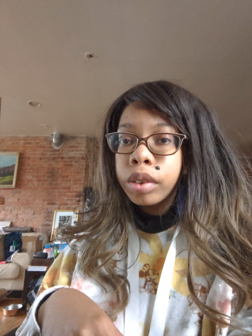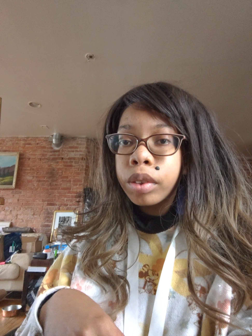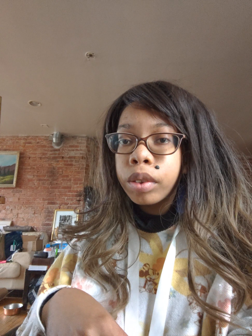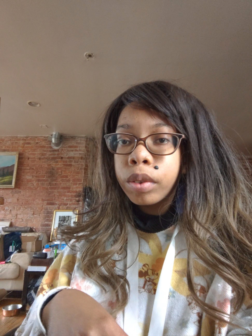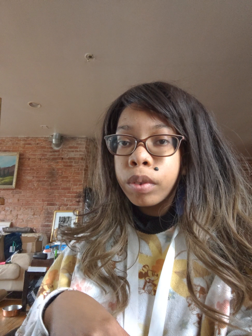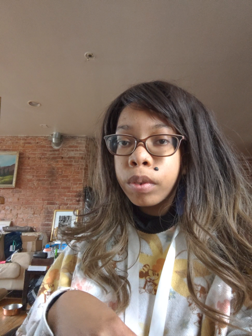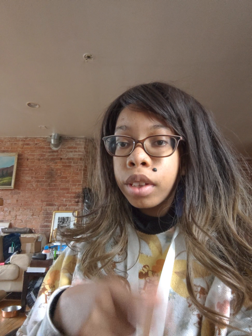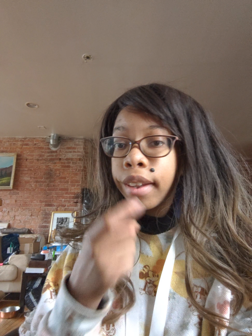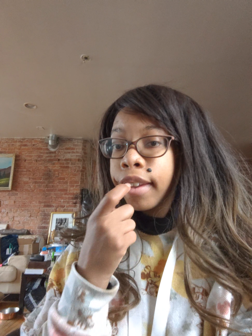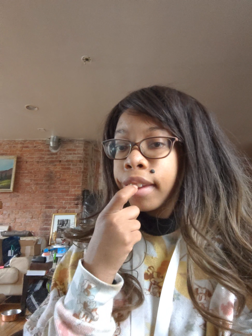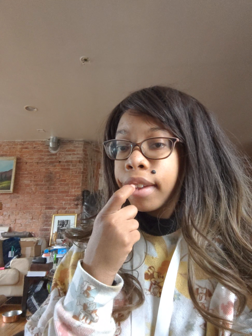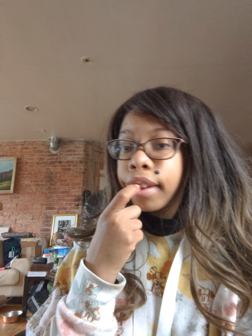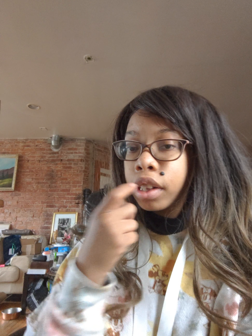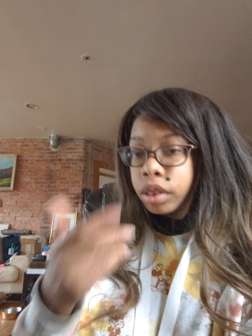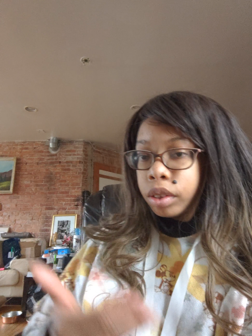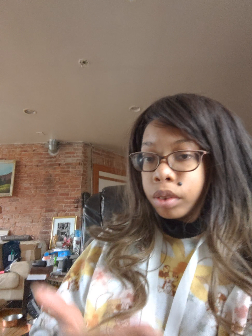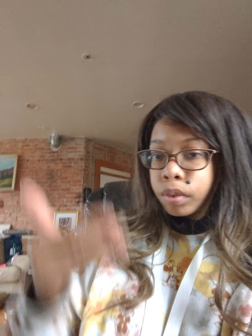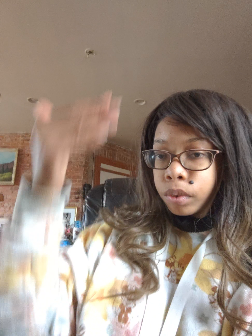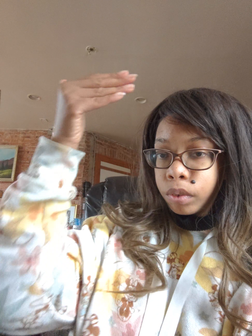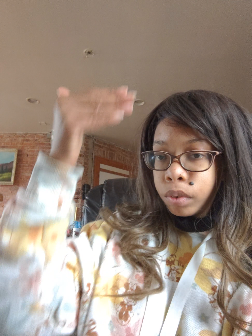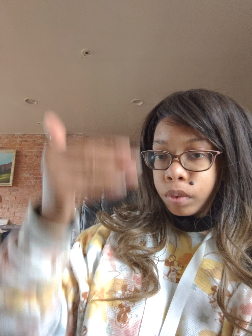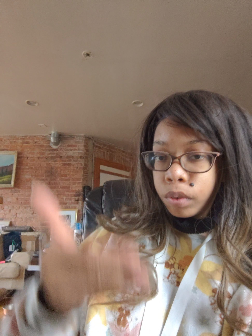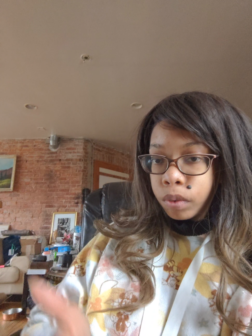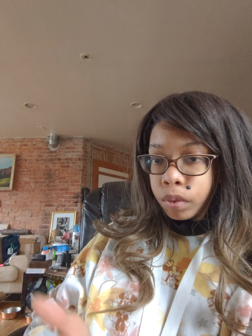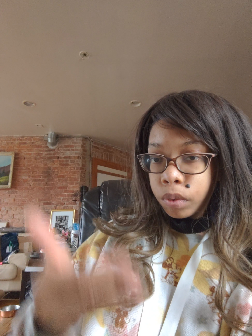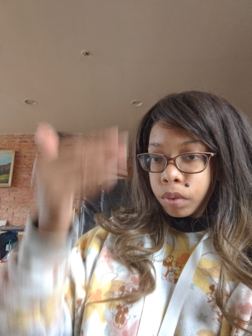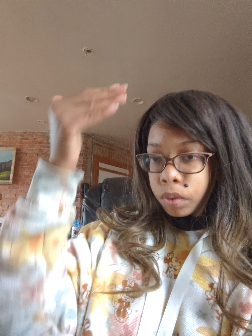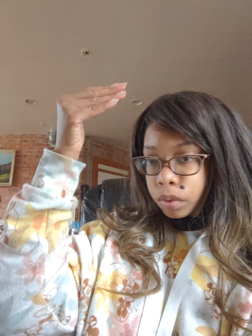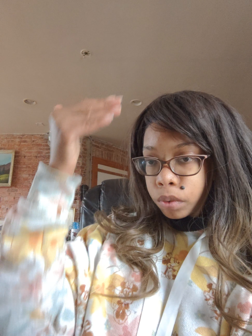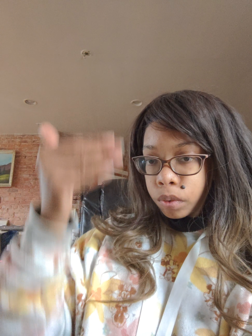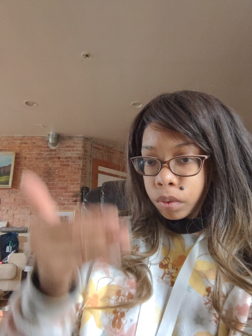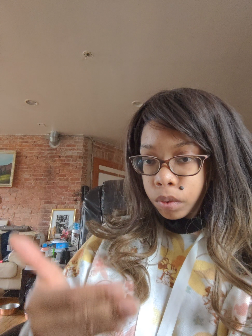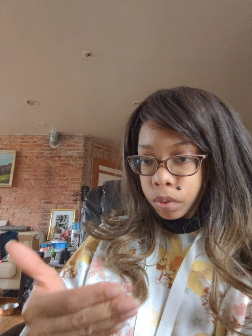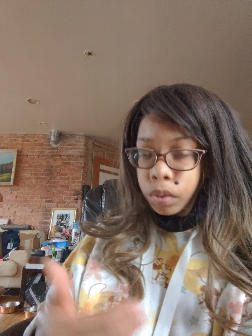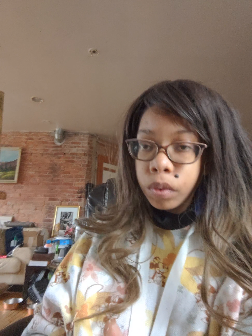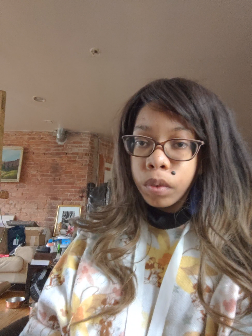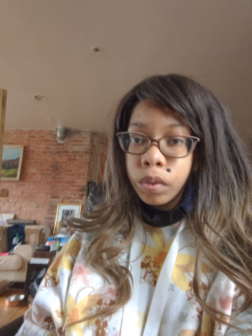window